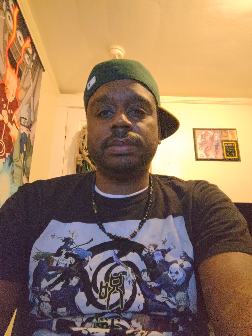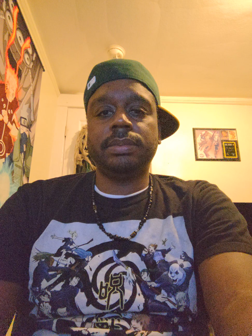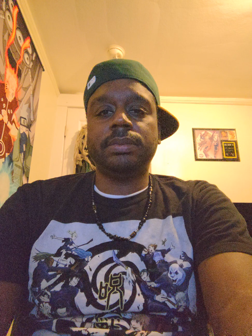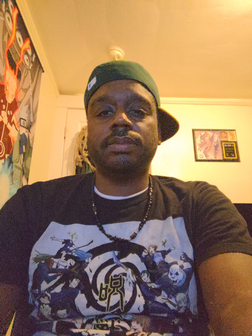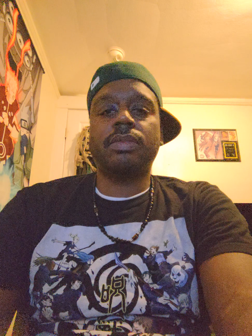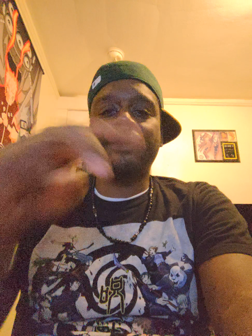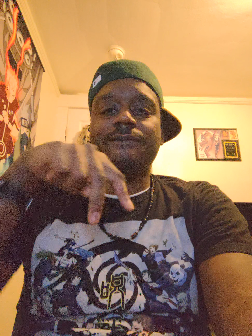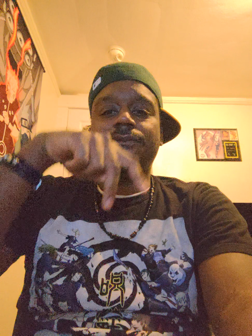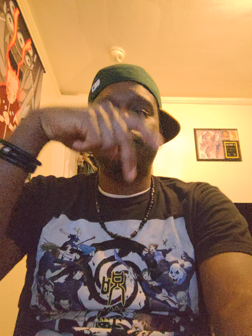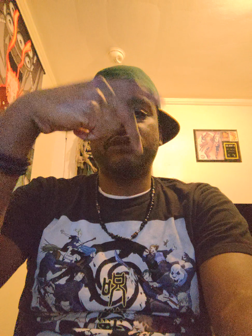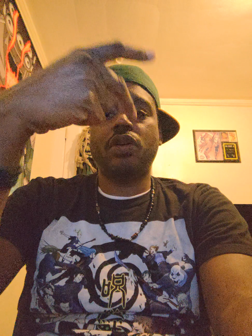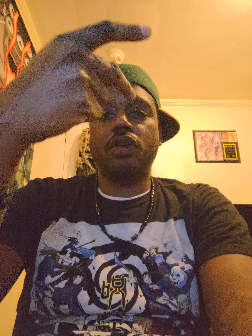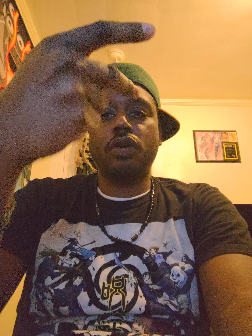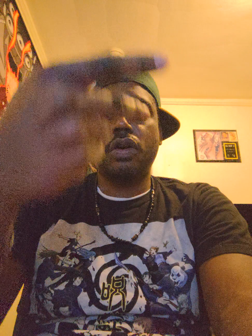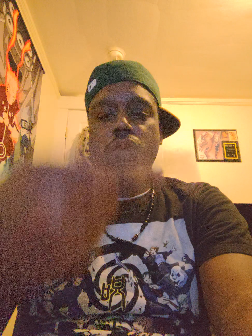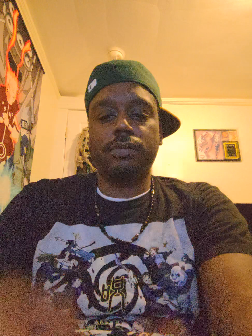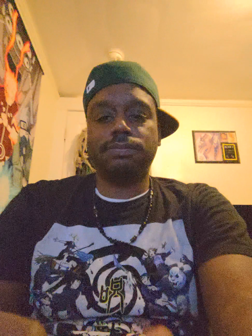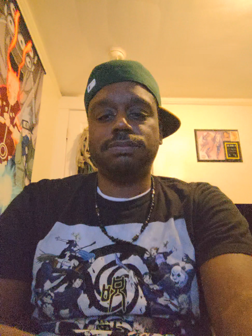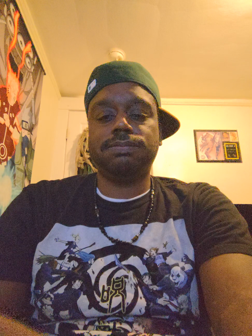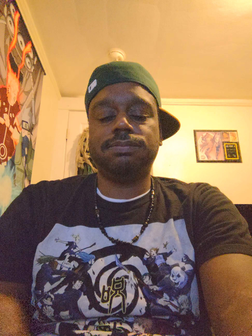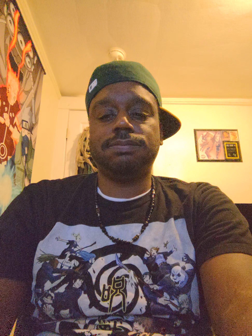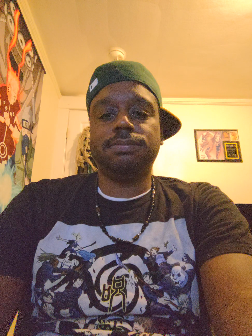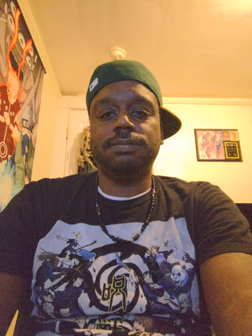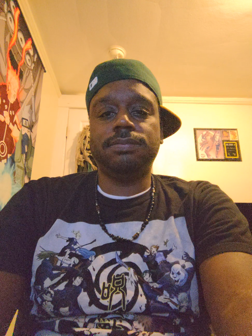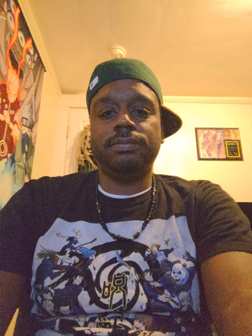fall